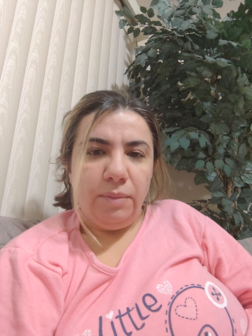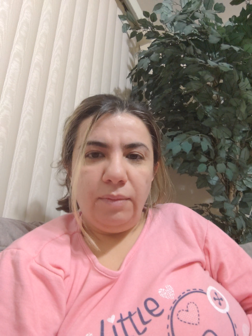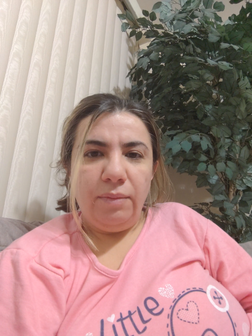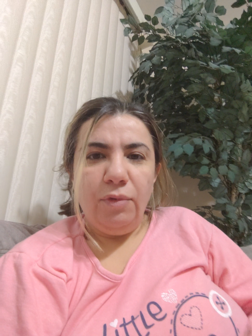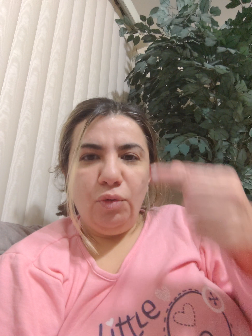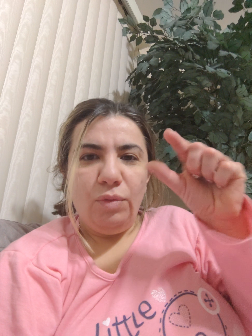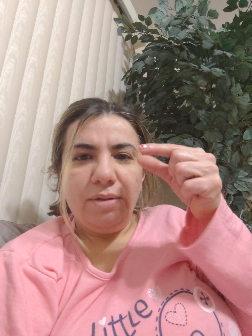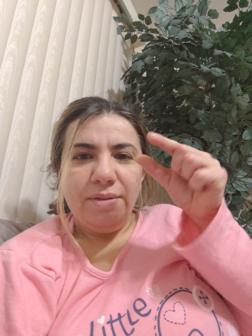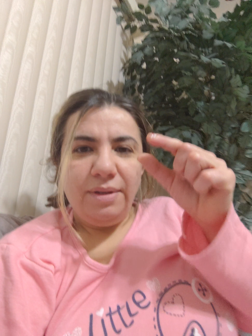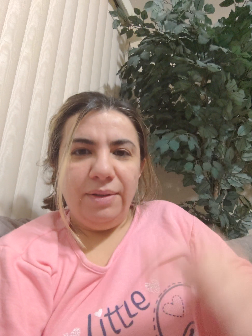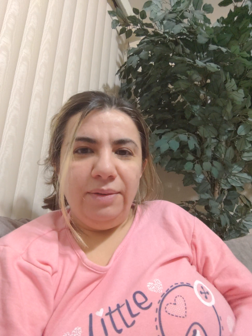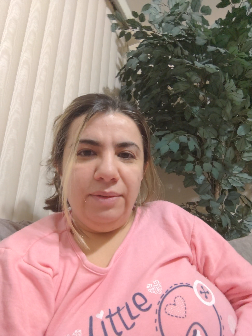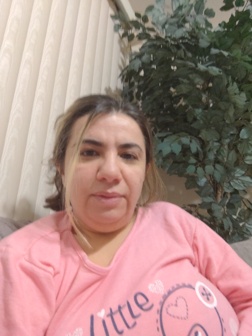green